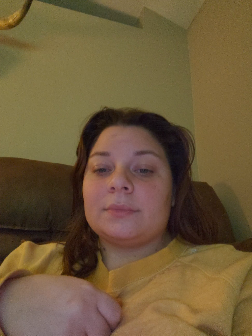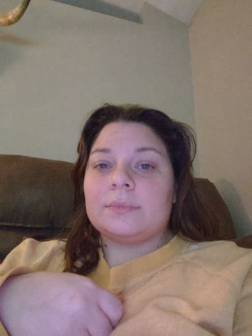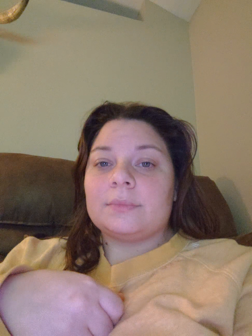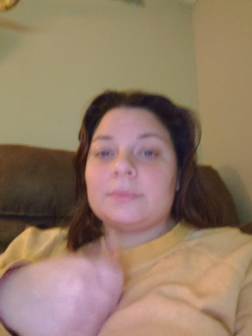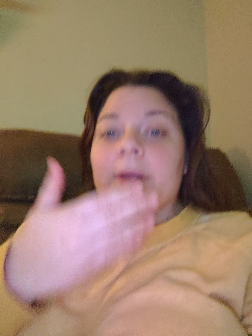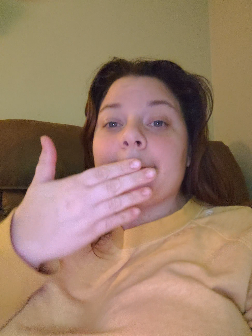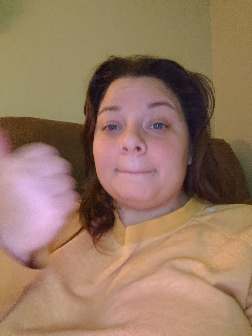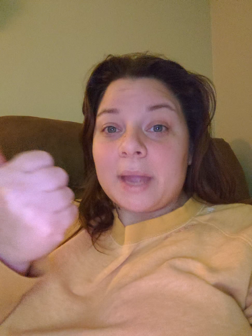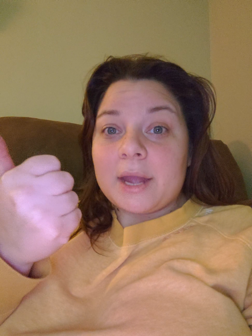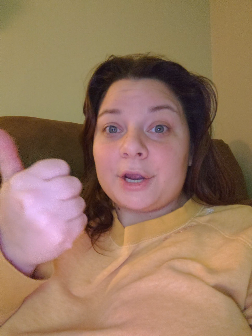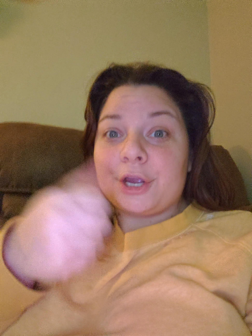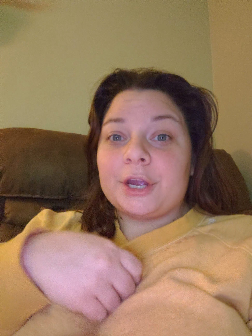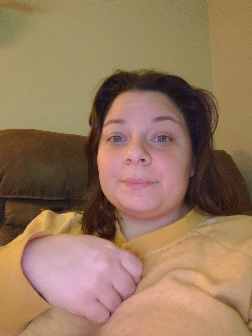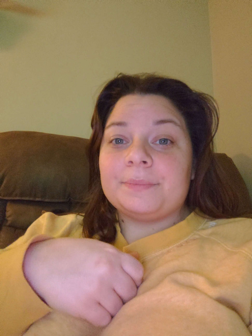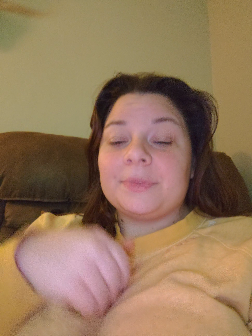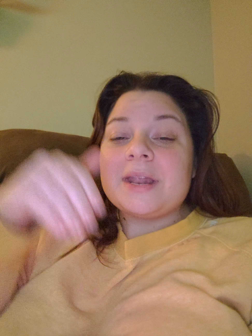better